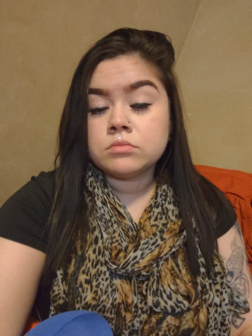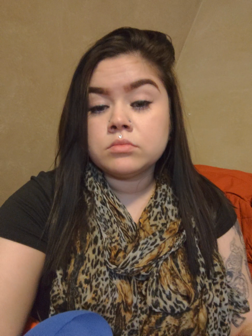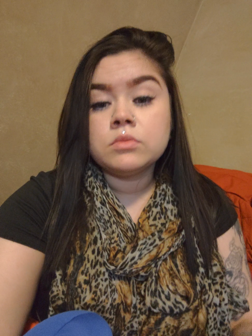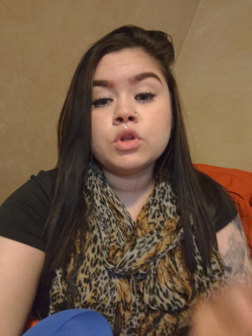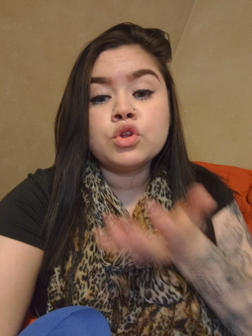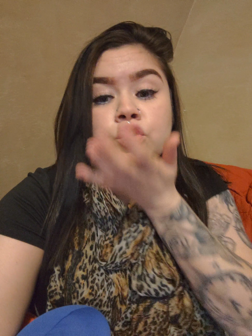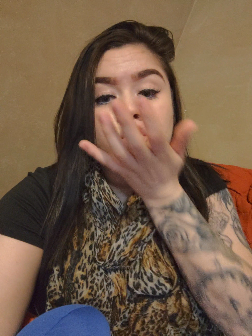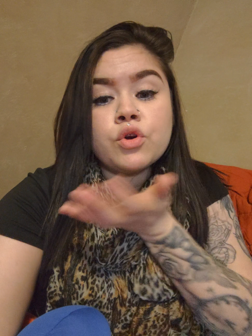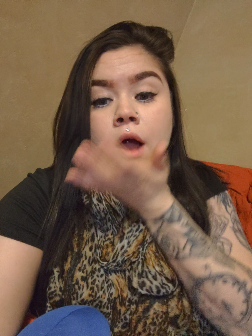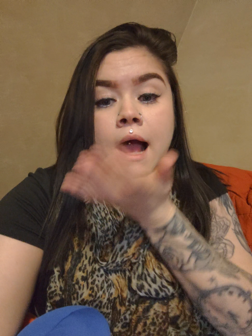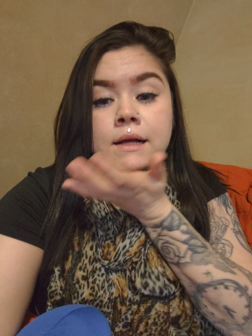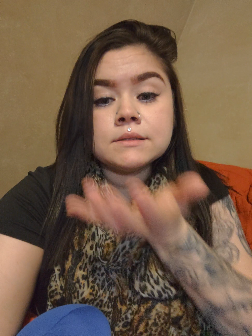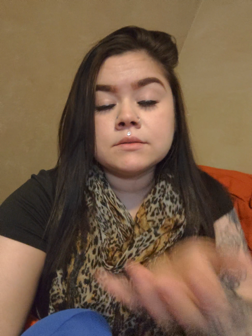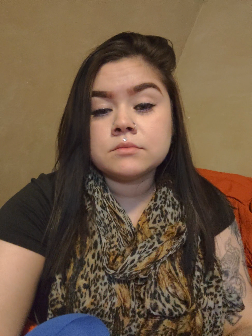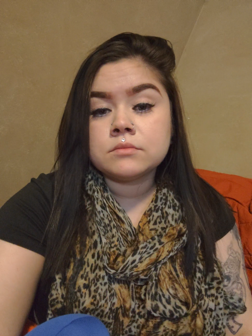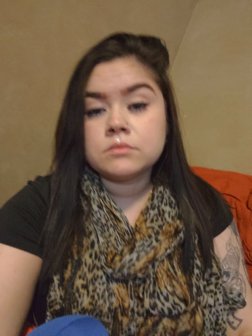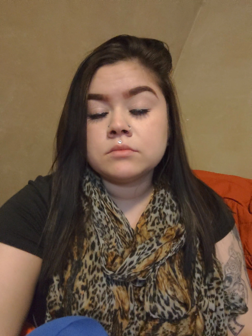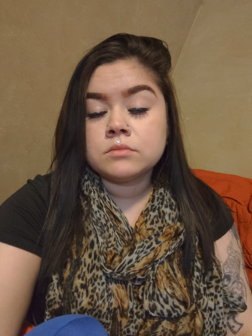grass